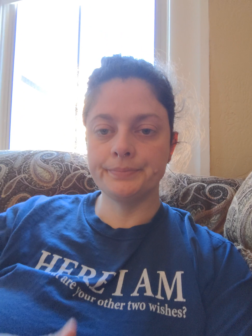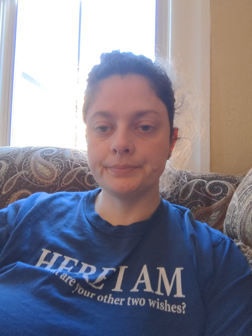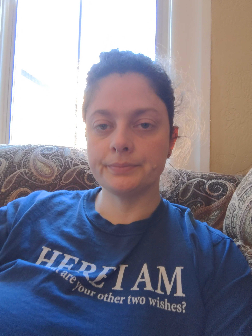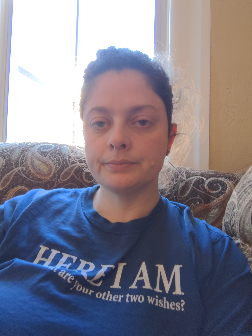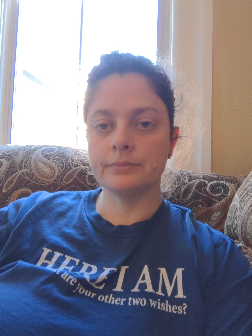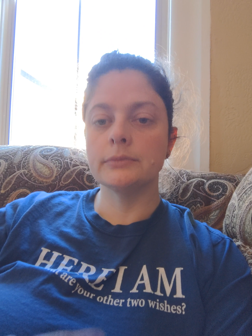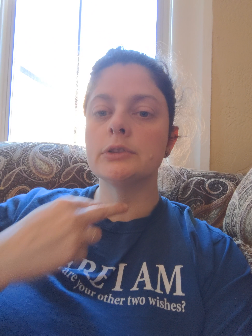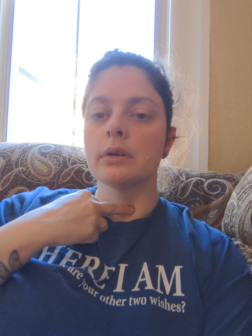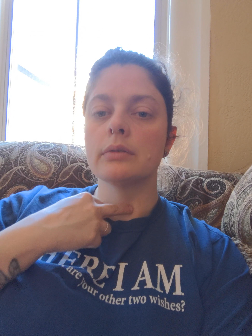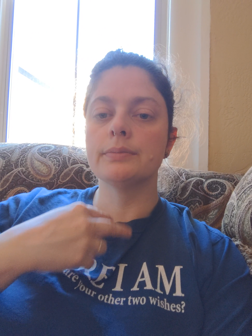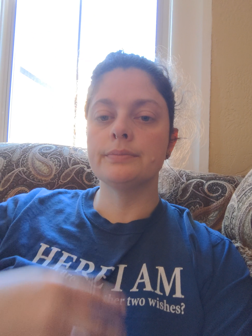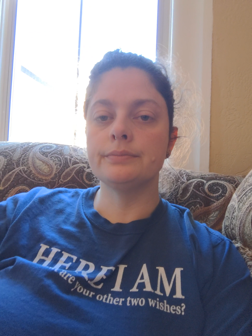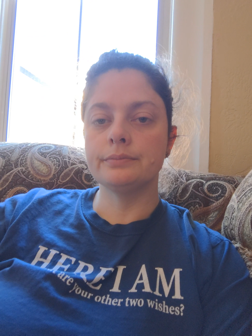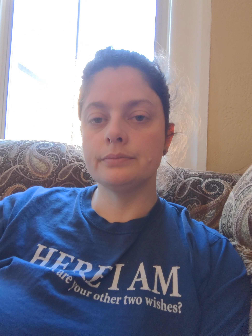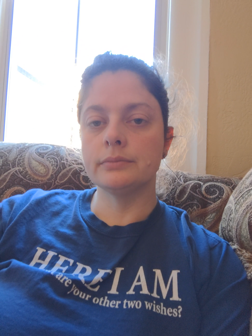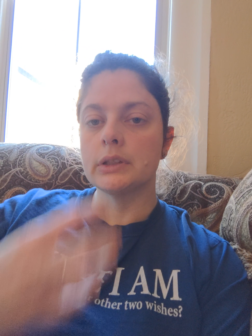stuck